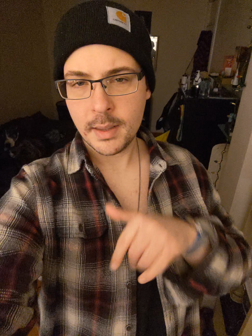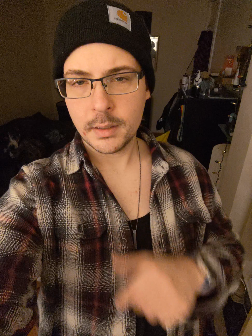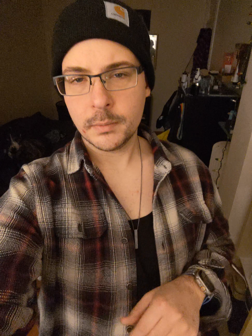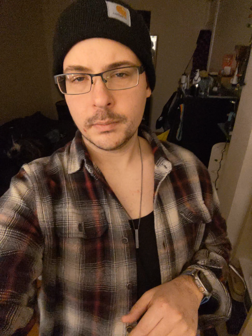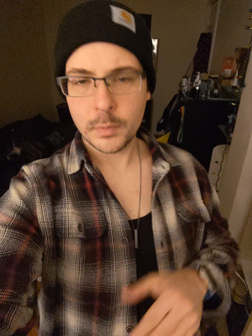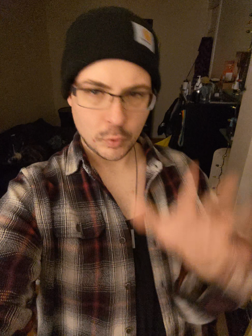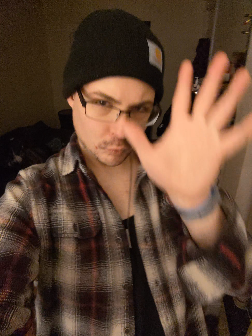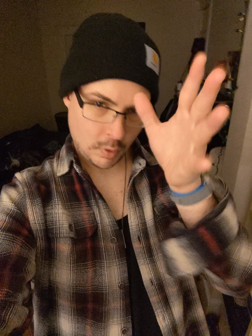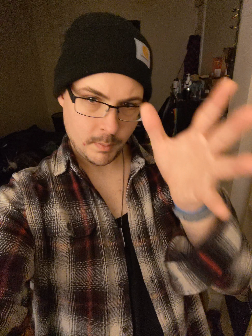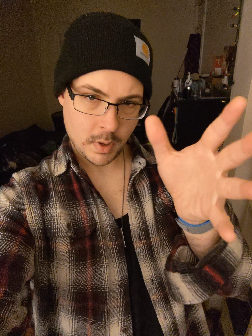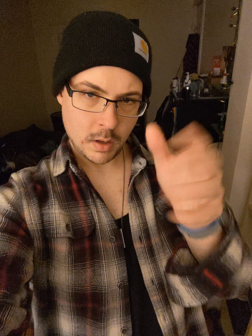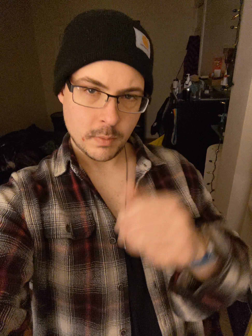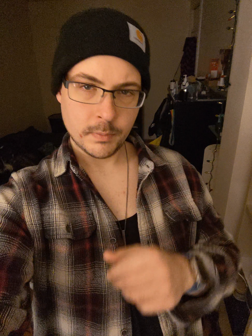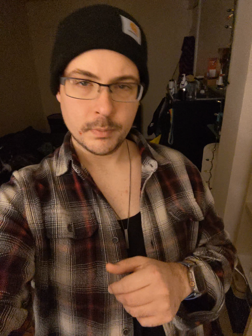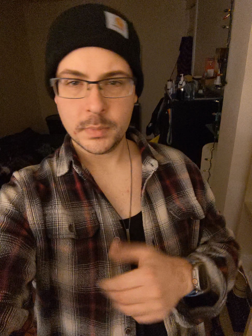grandpa